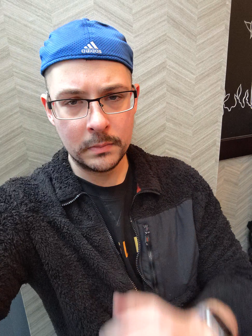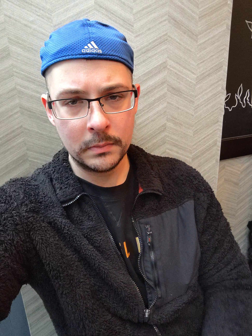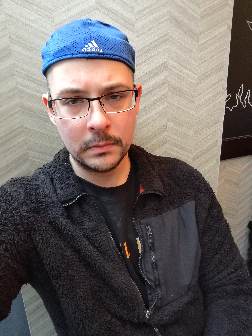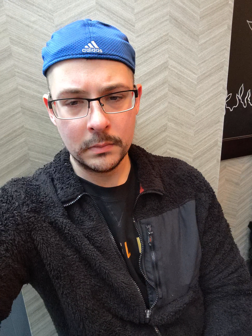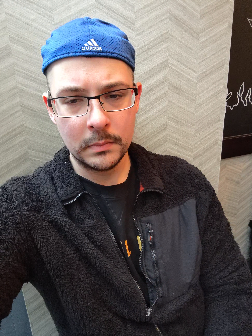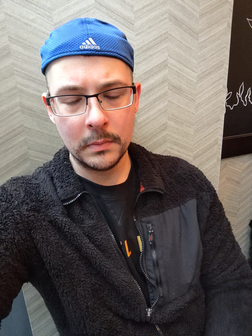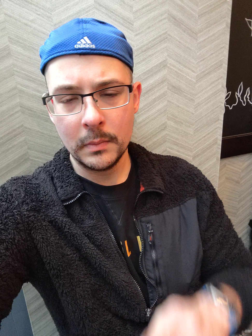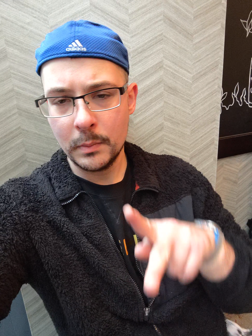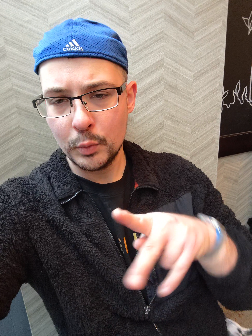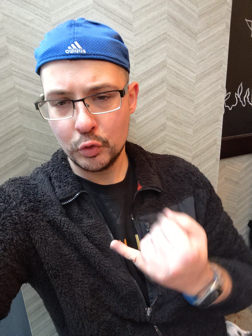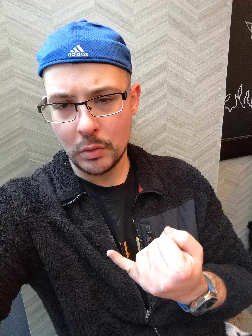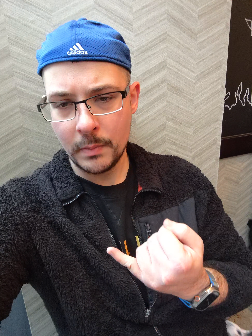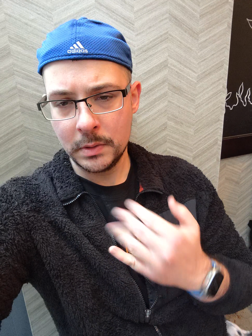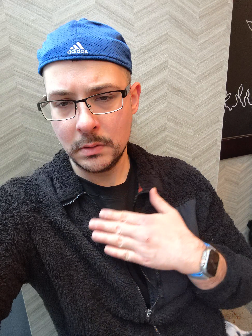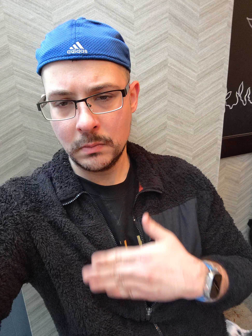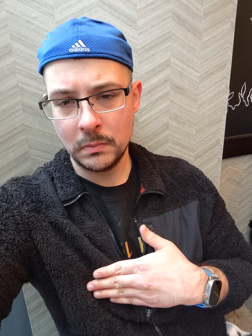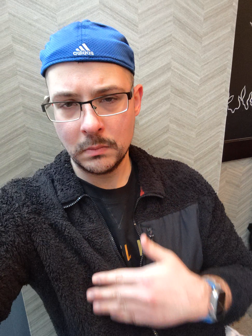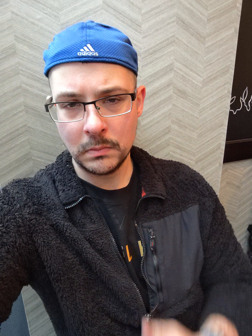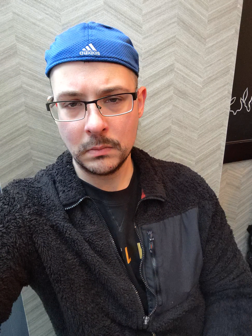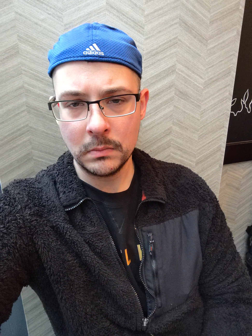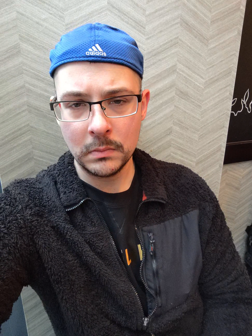pajamas